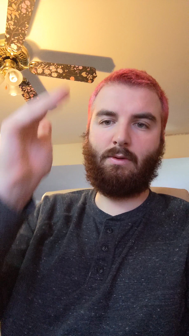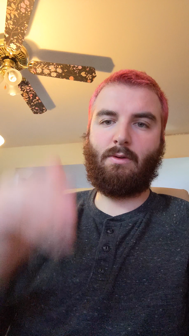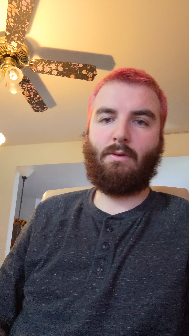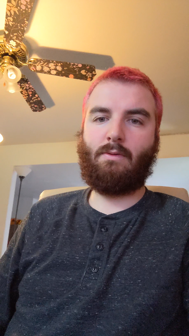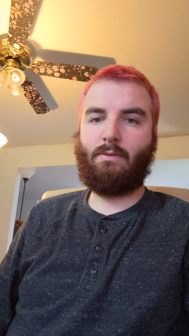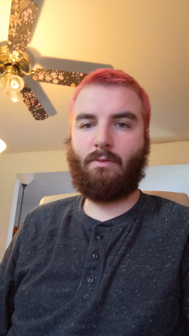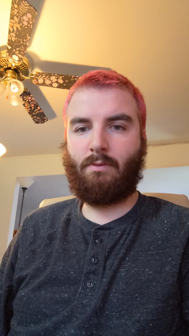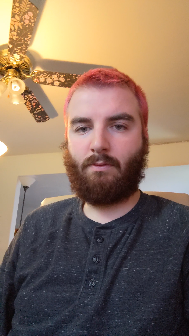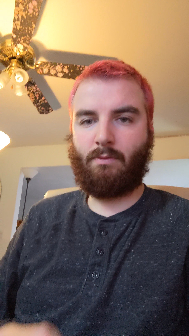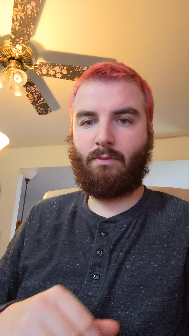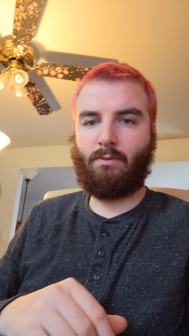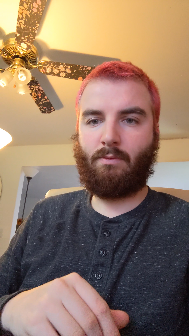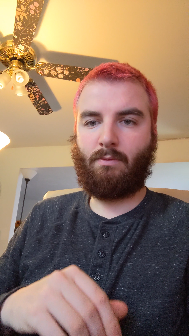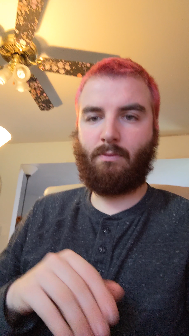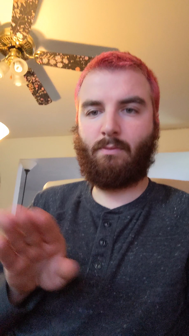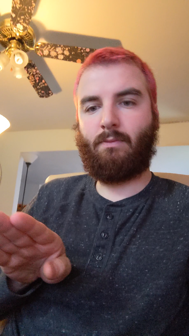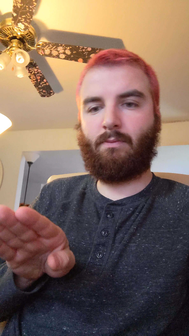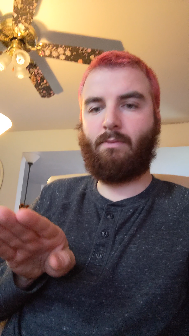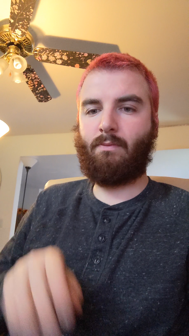penguin